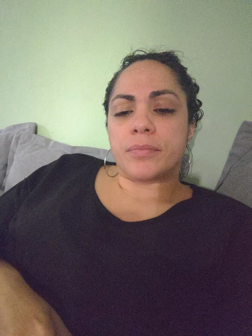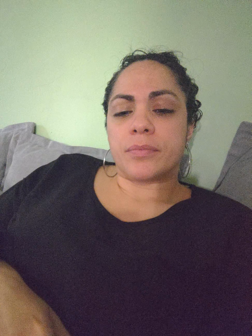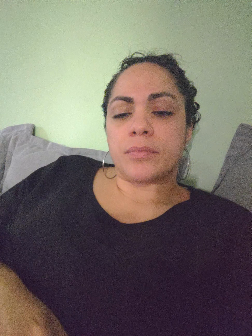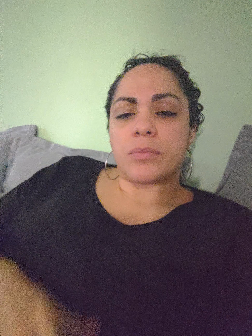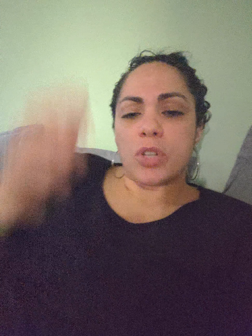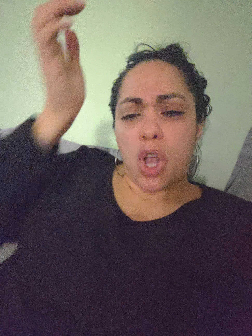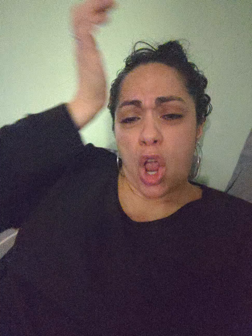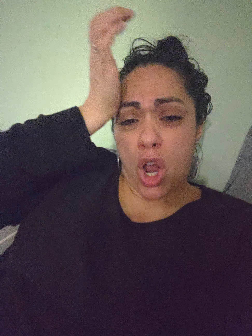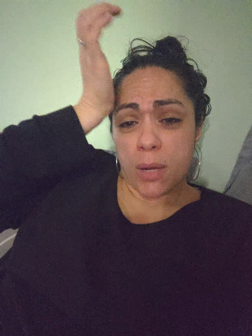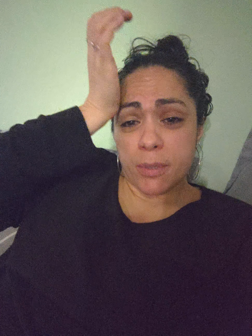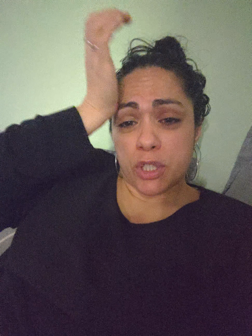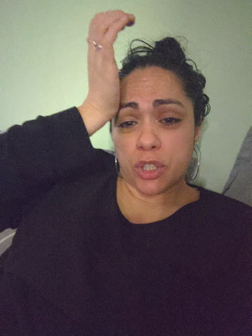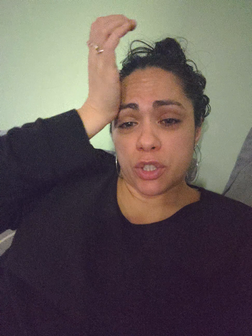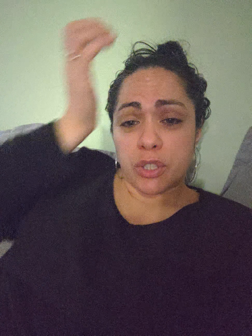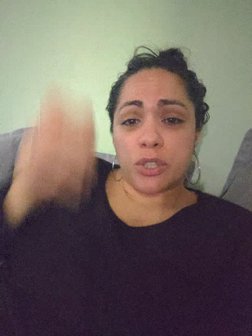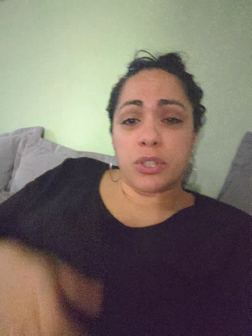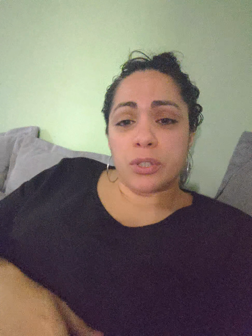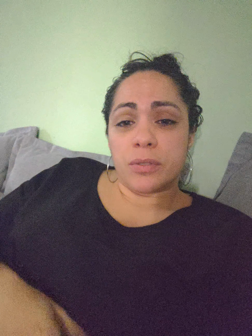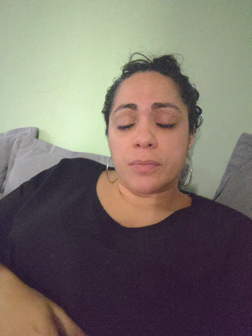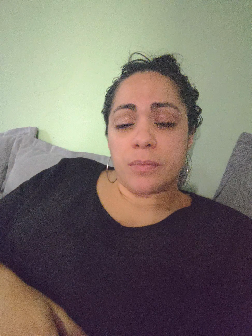garbage